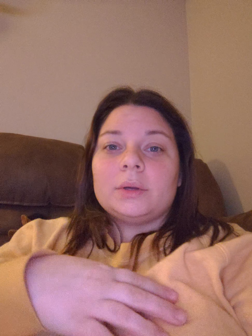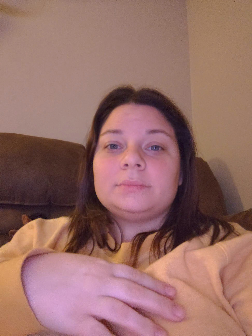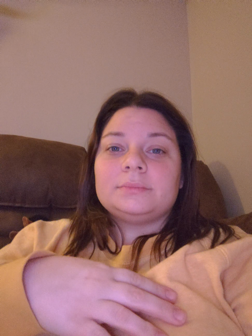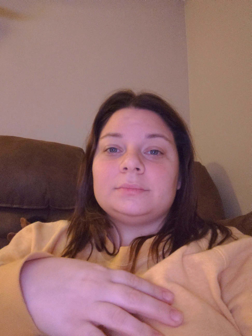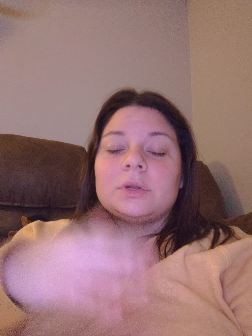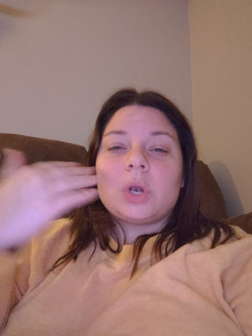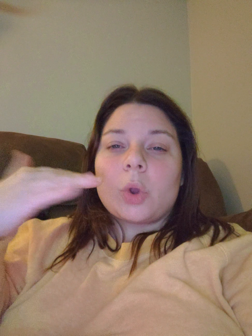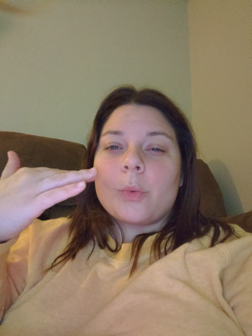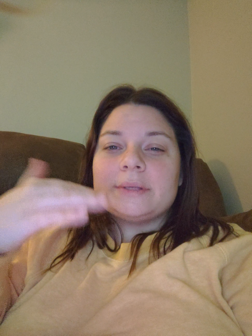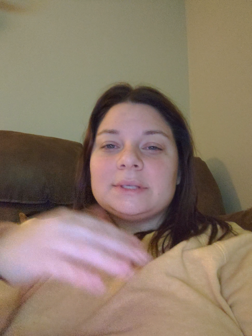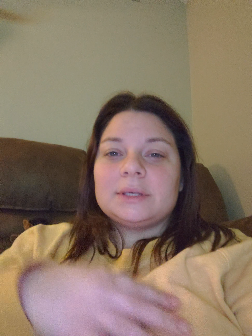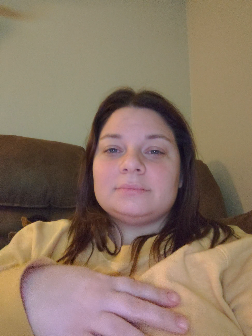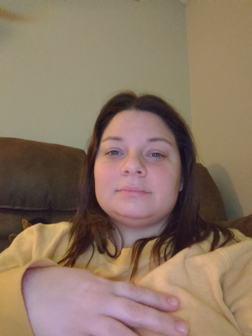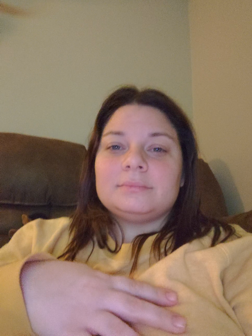noisy